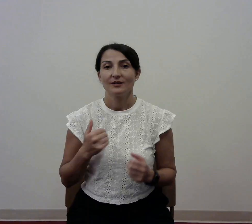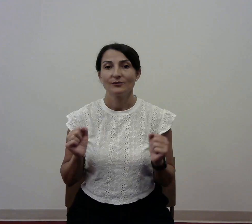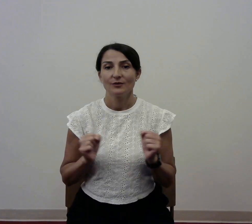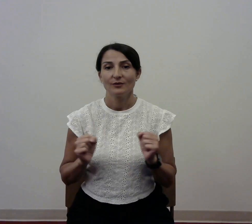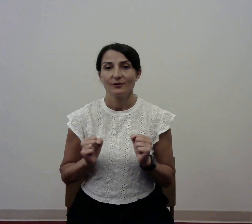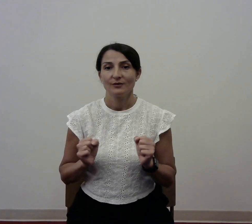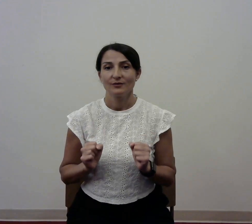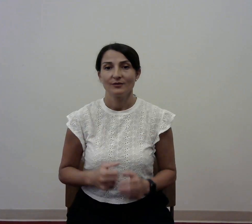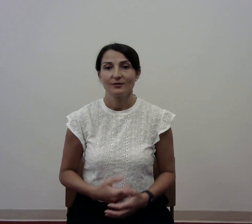soyuq